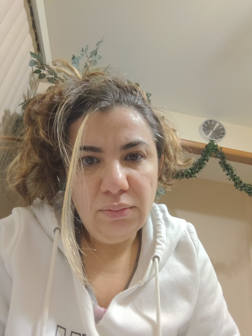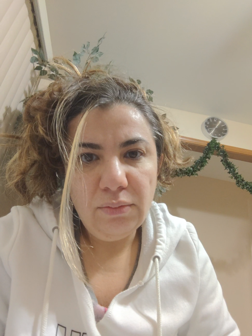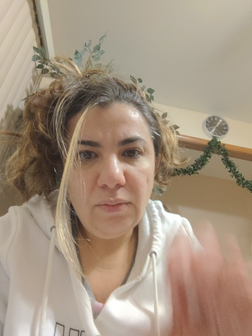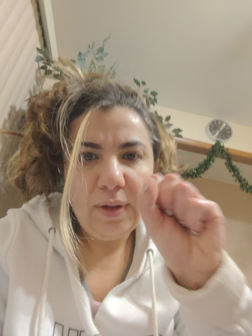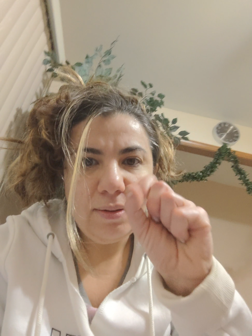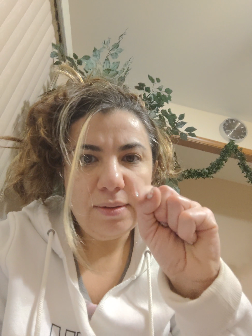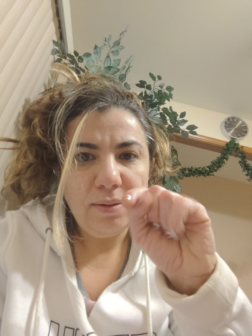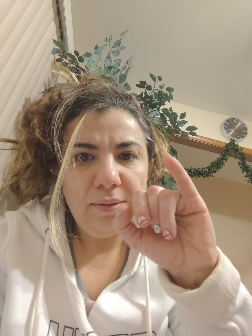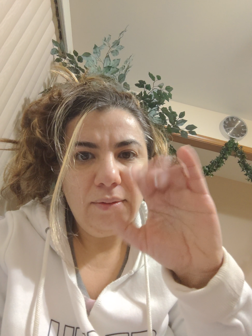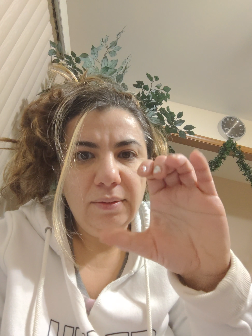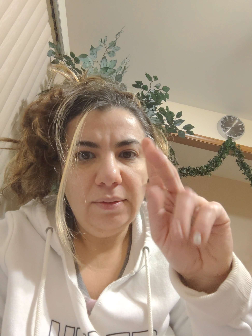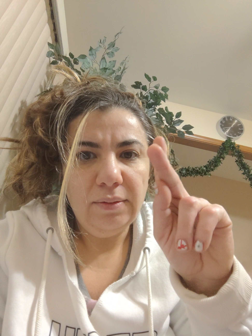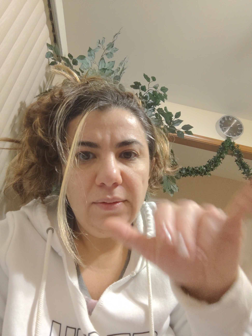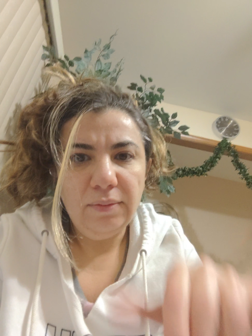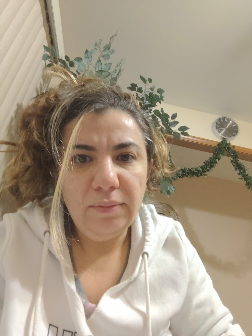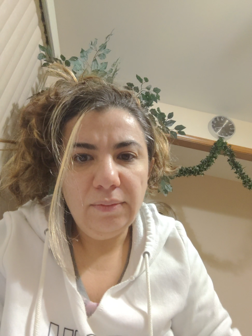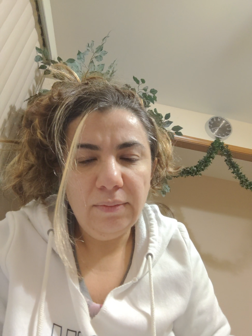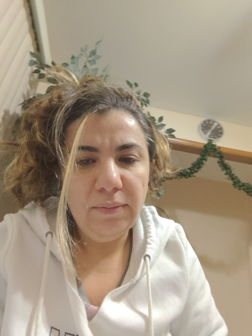sticky